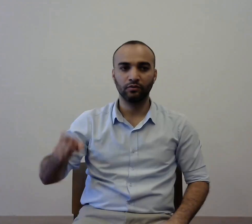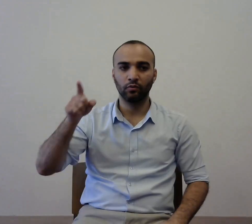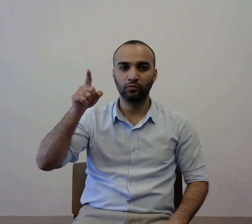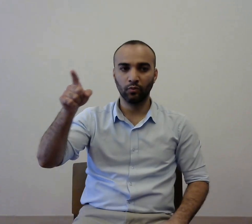O